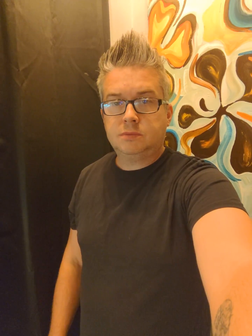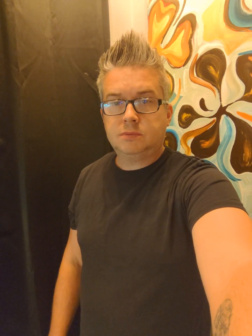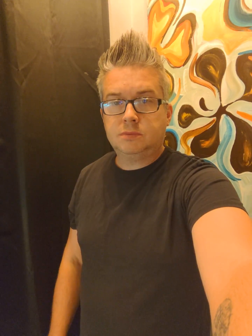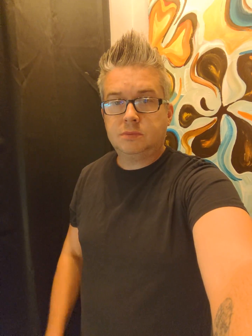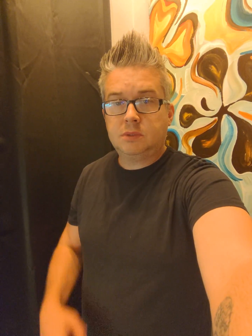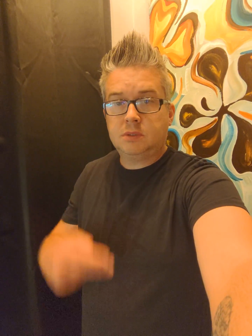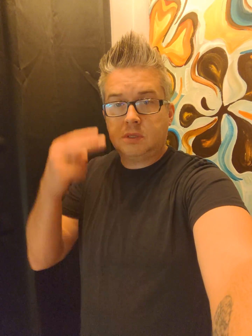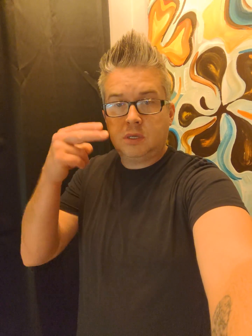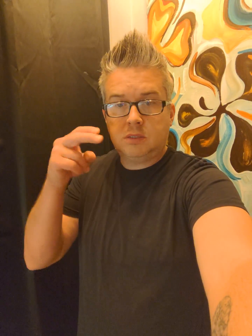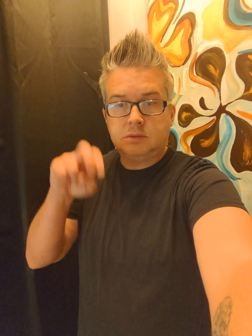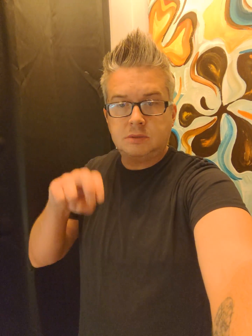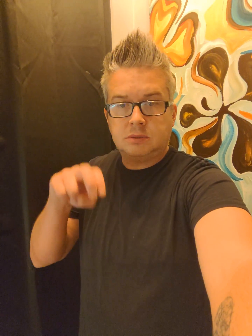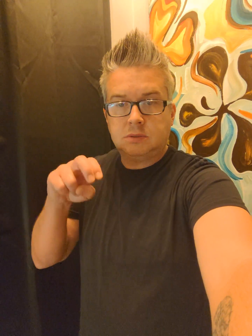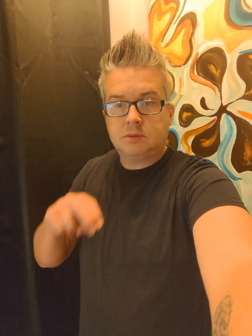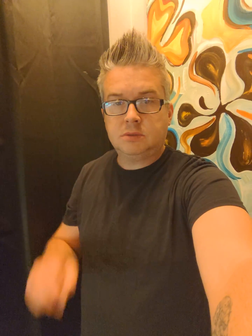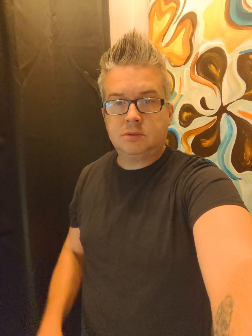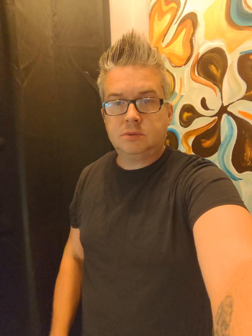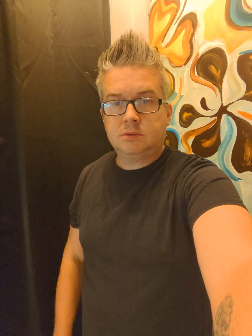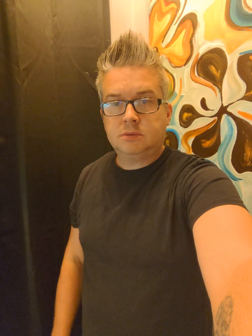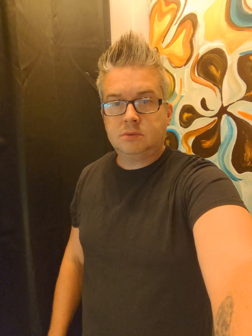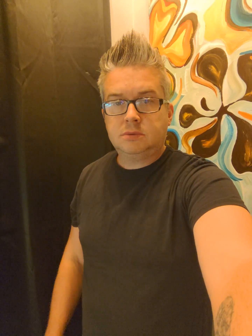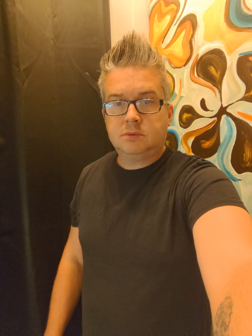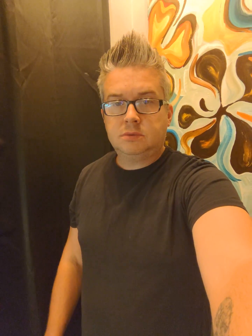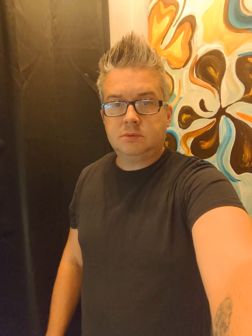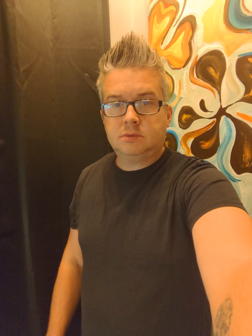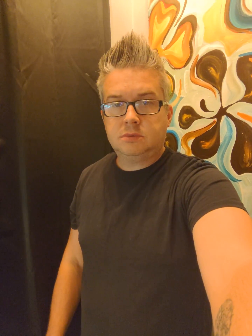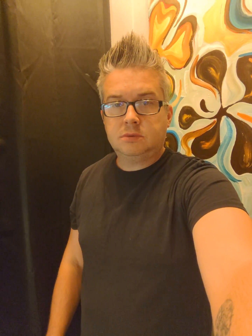high chair